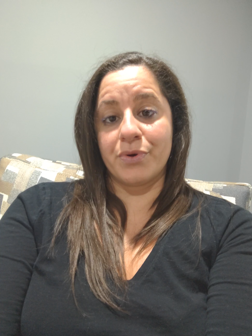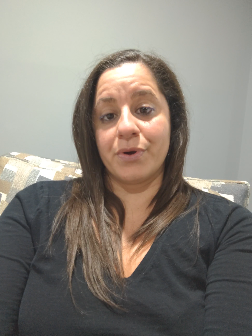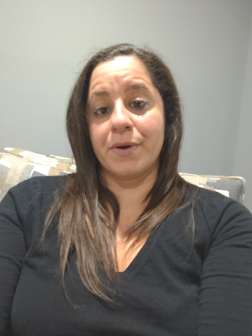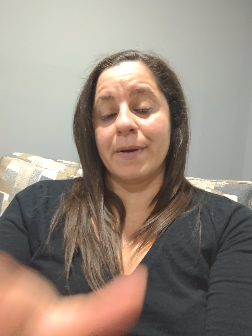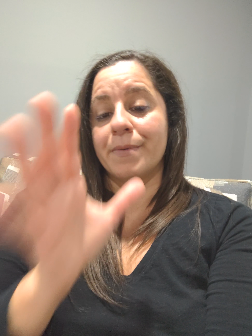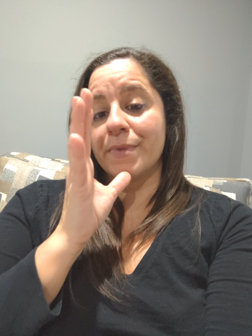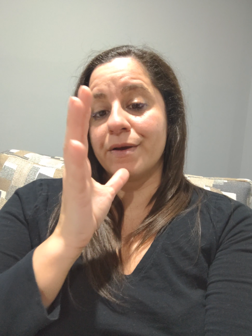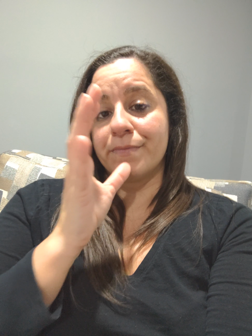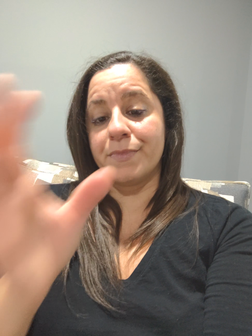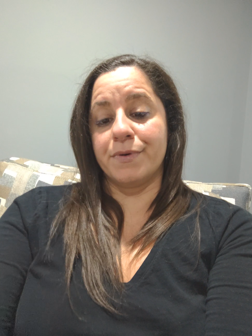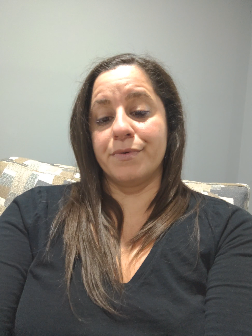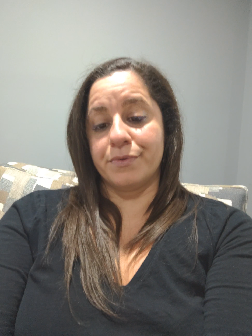mom